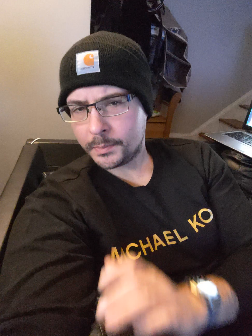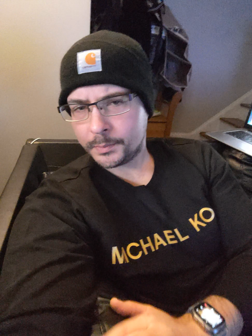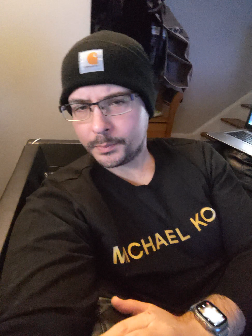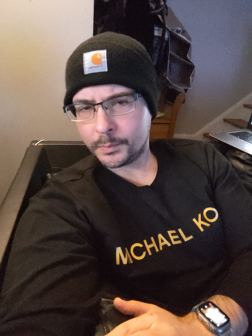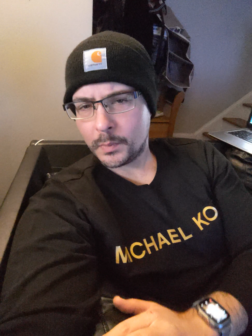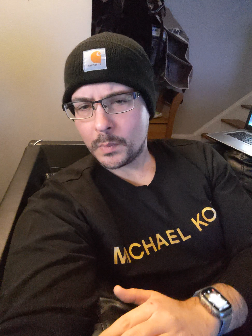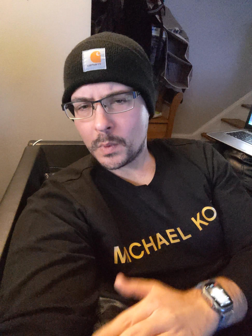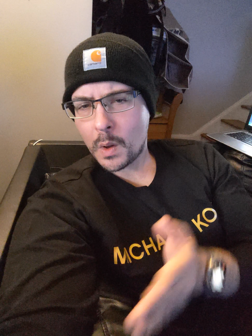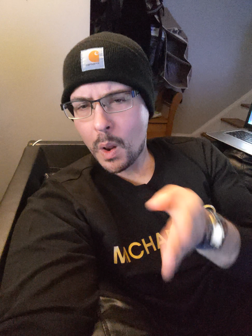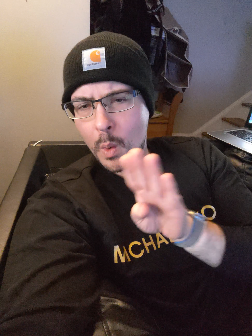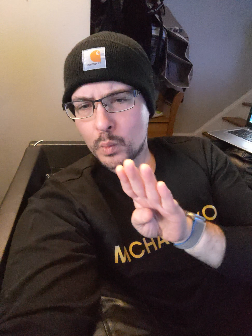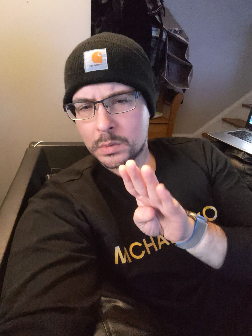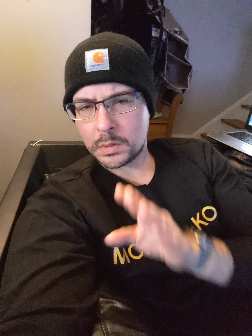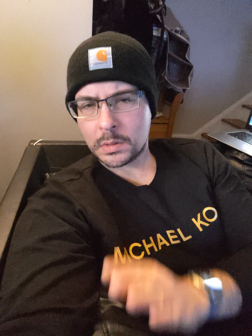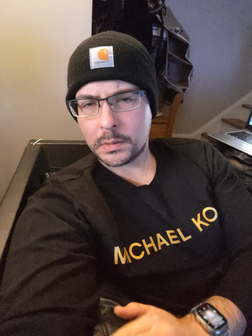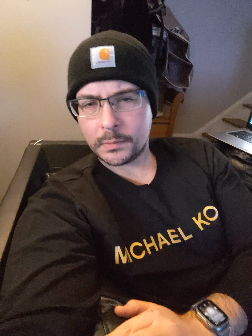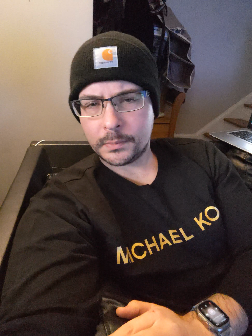close